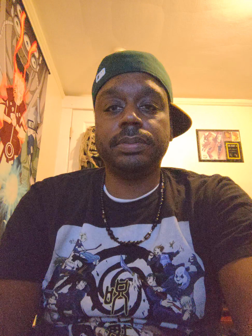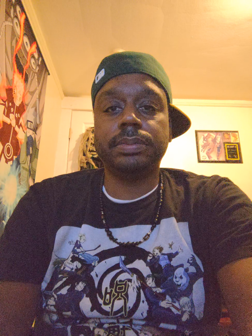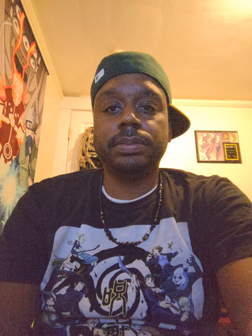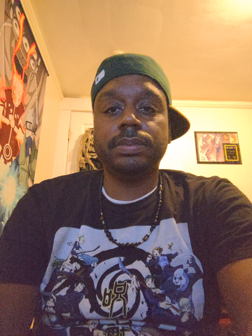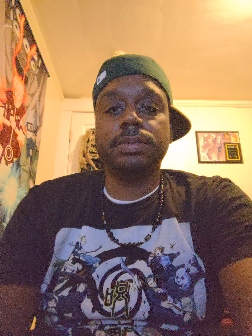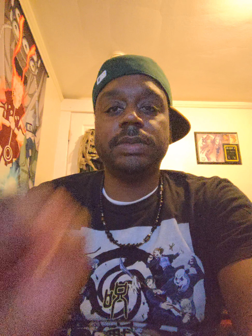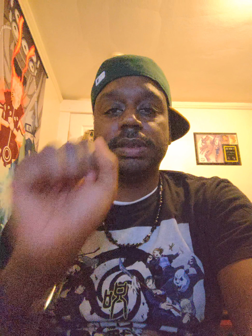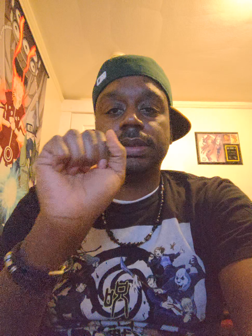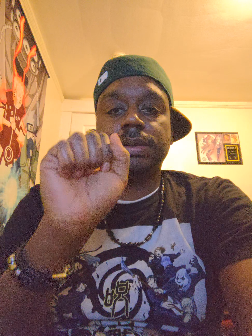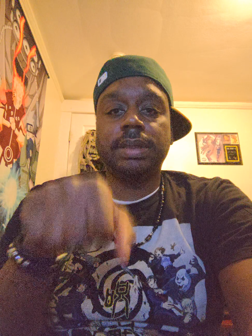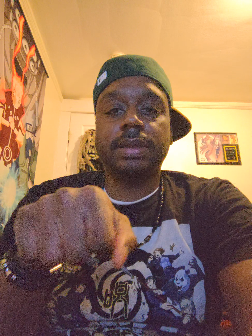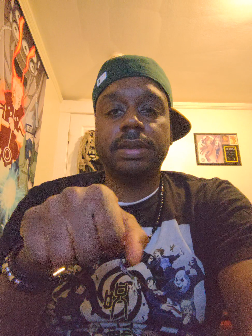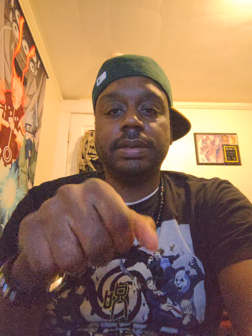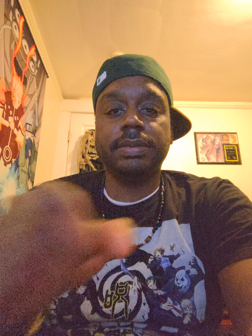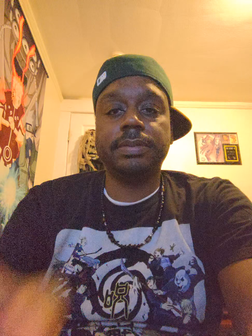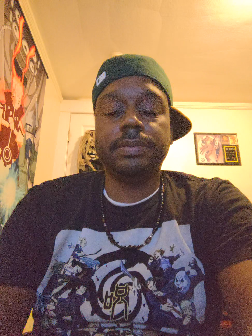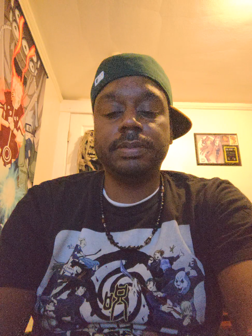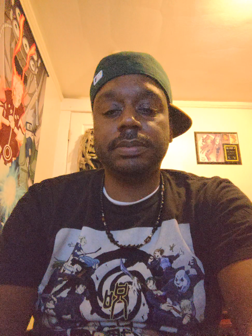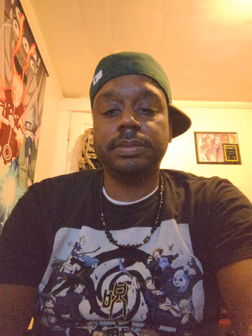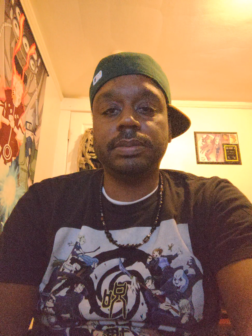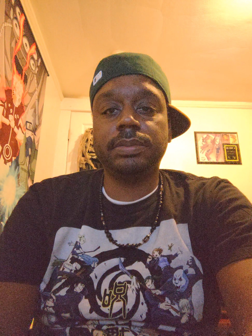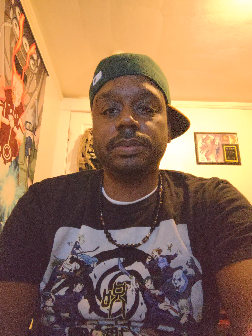can